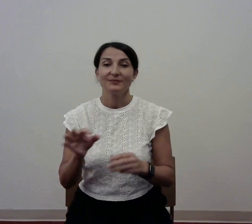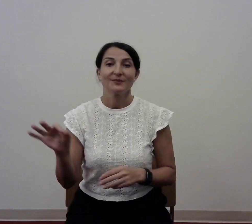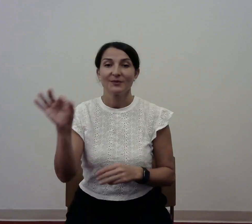üçün